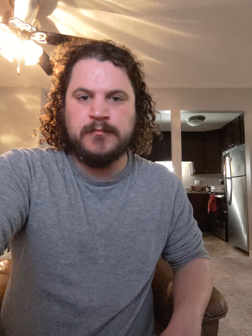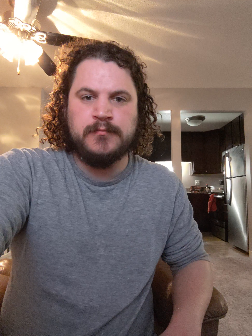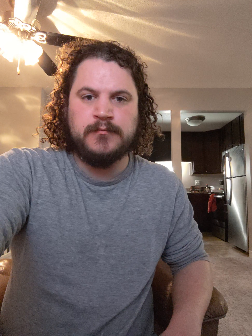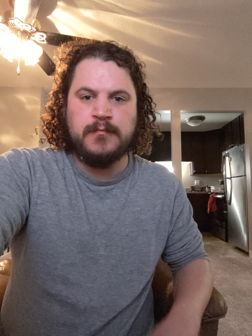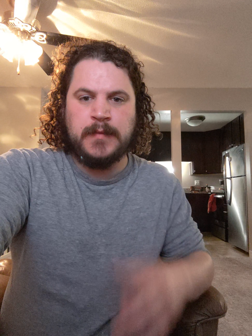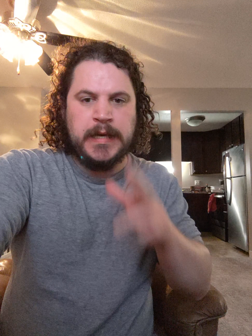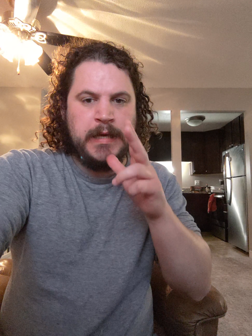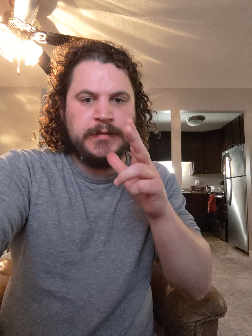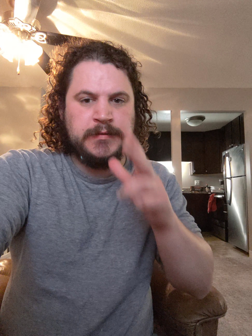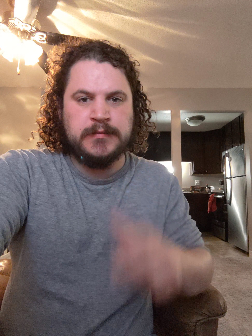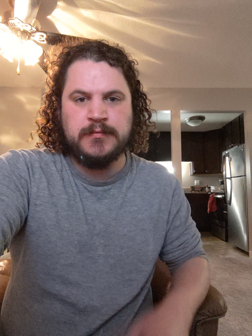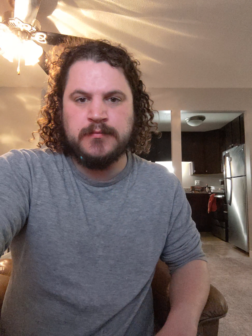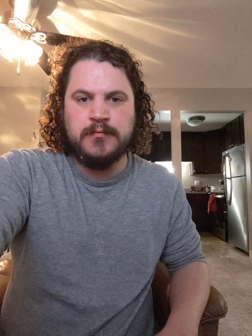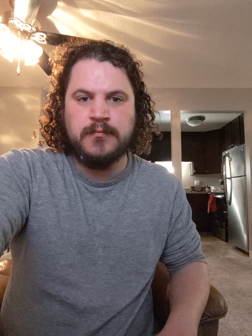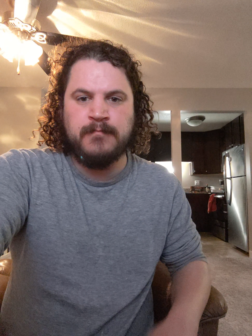hen